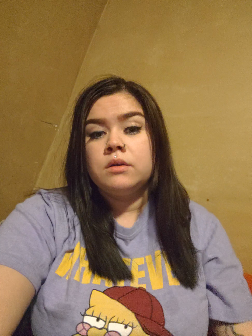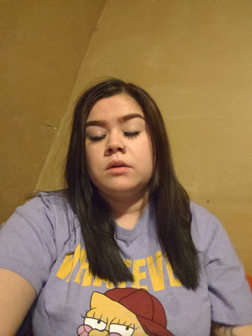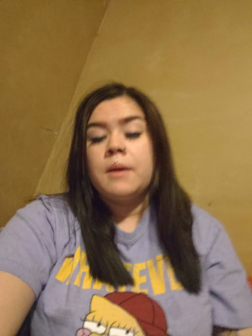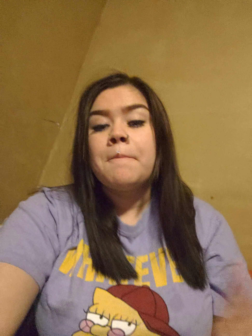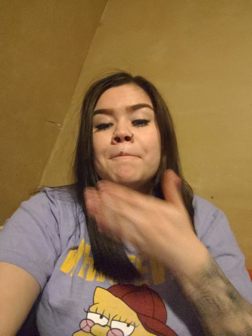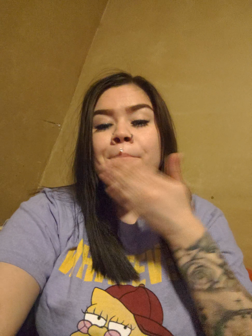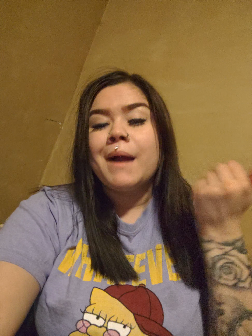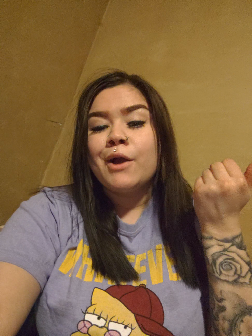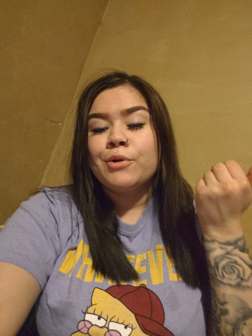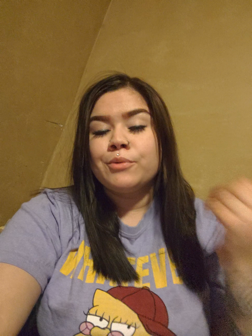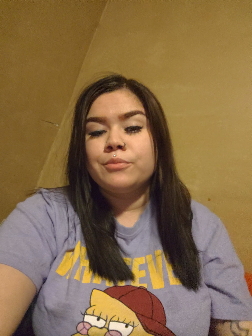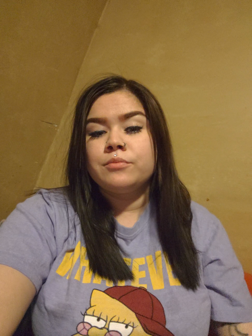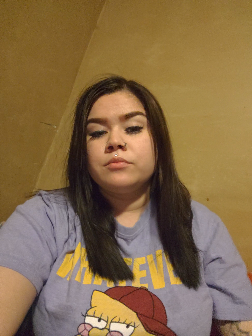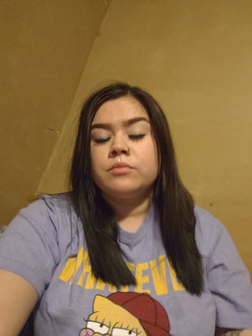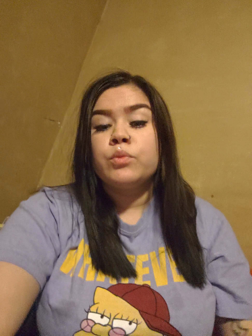better